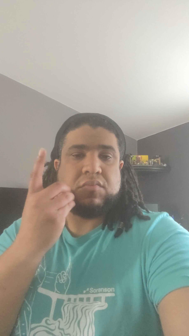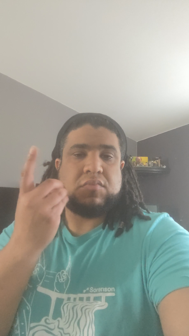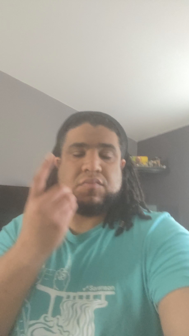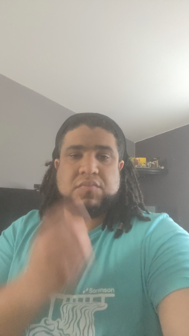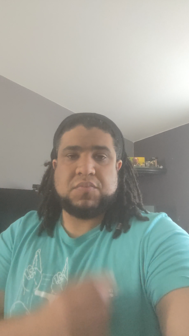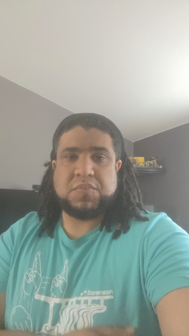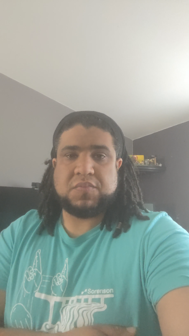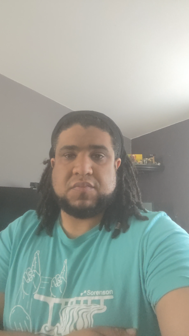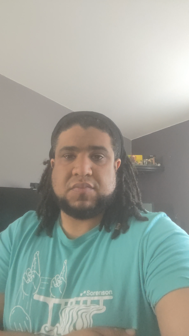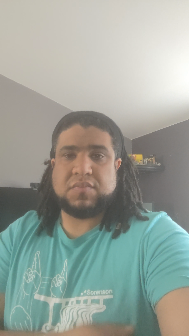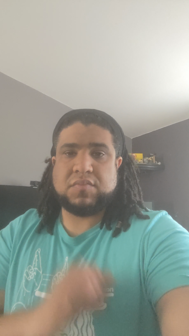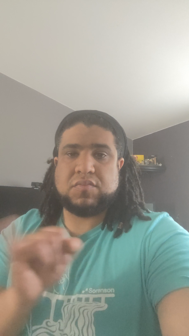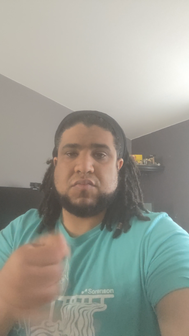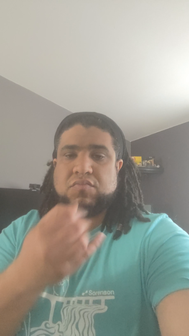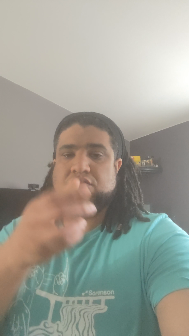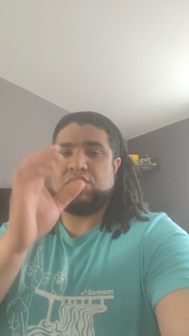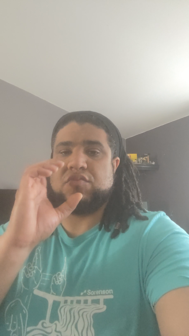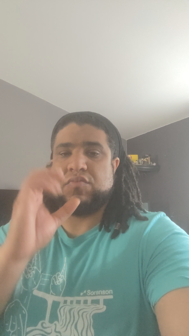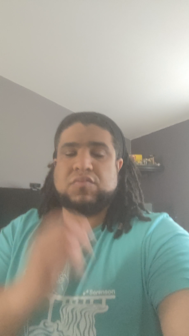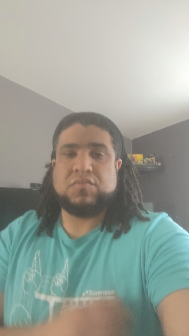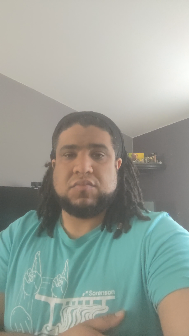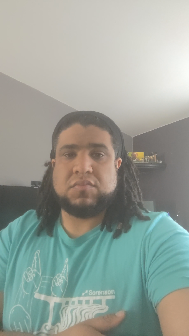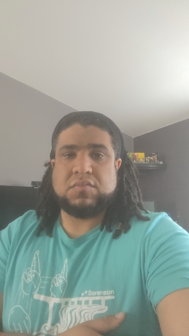juice